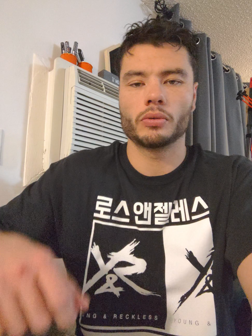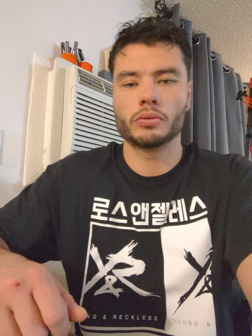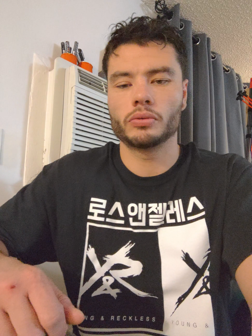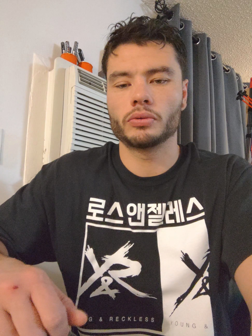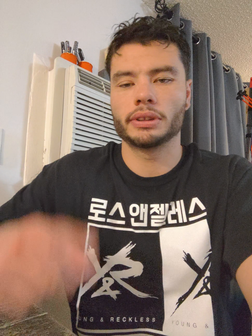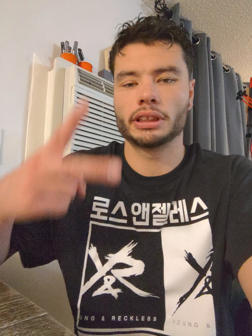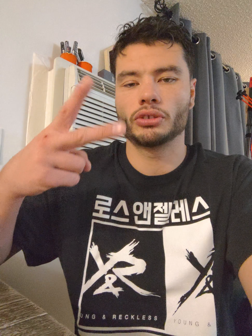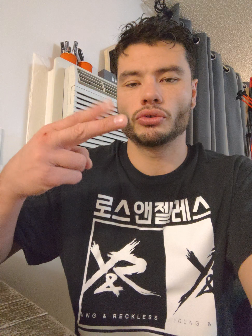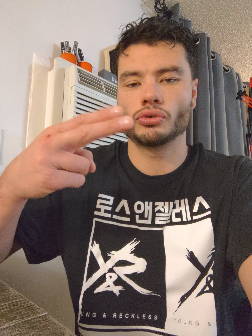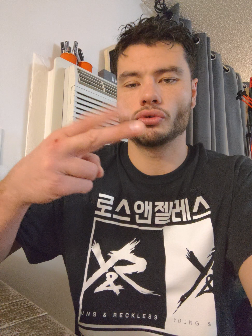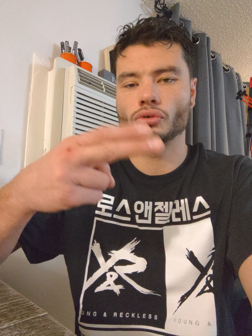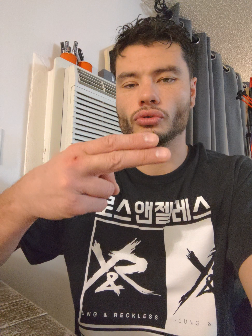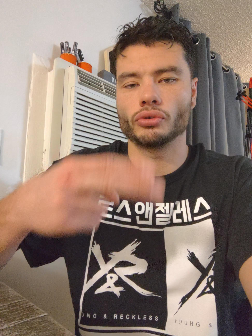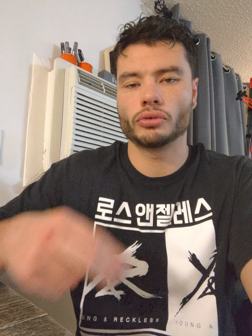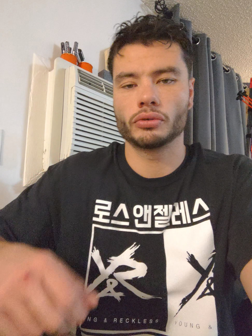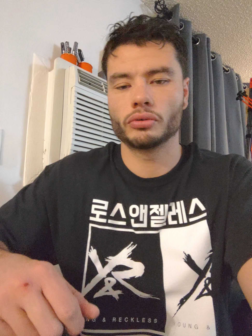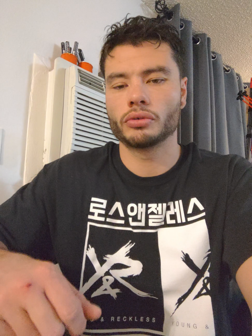scissors